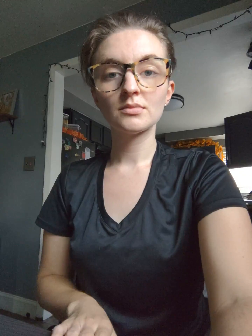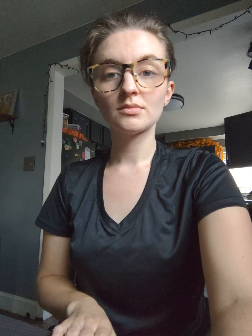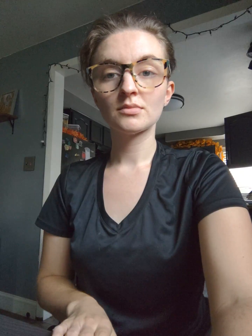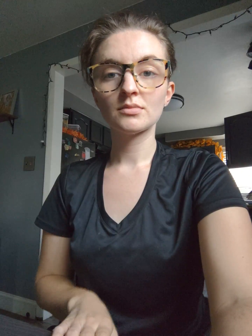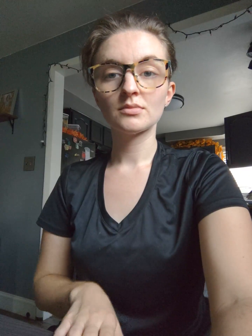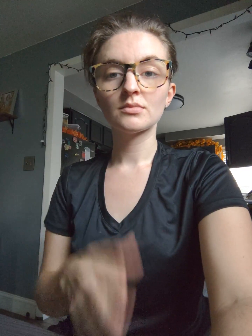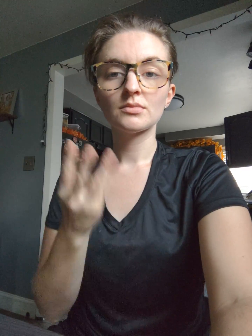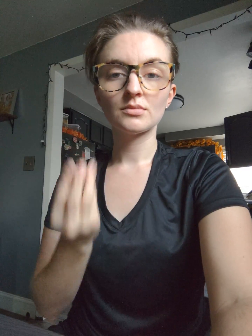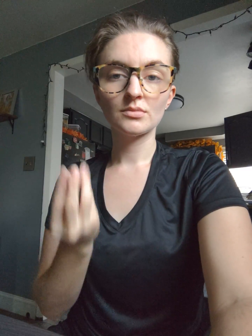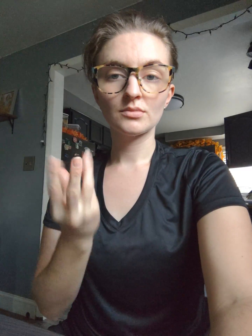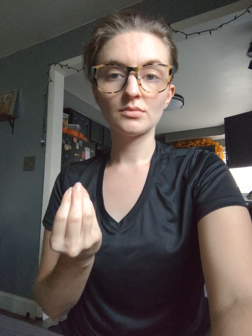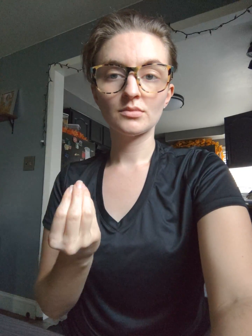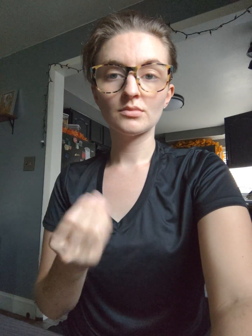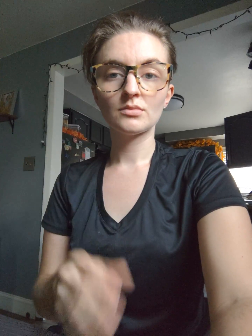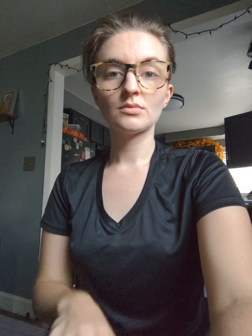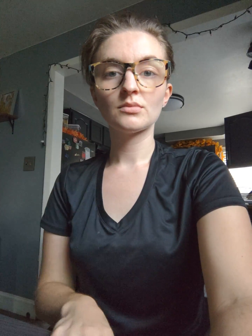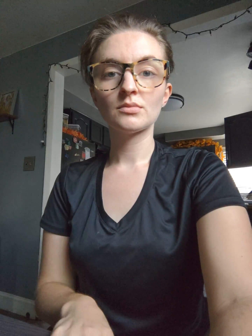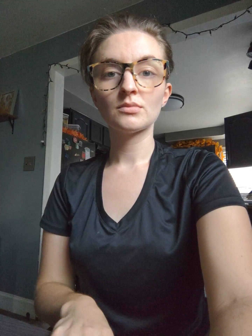gentle